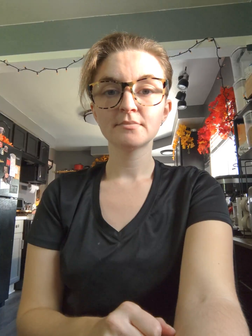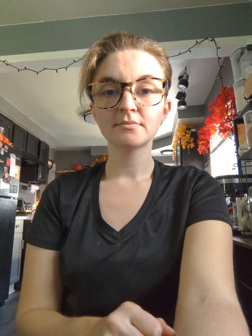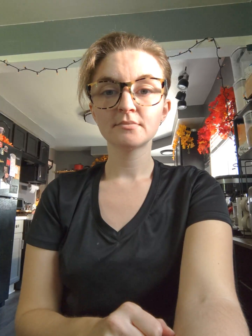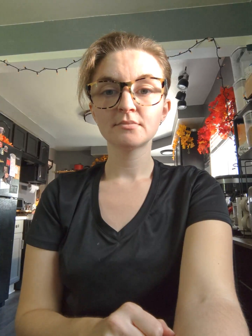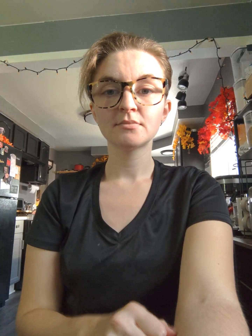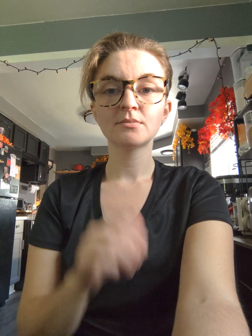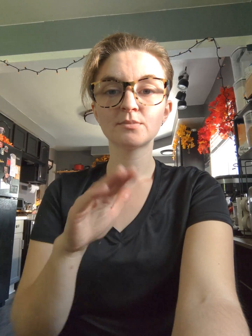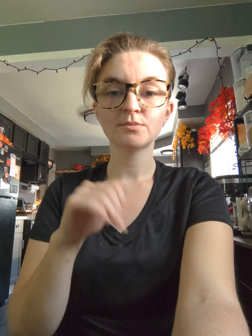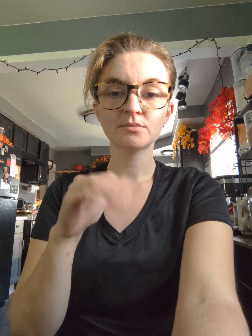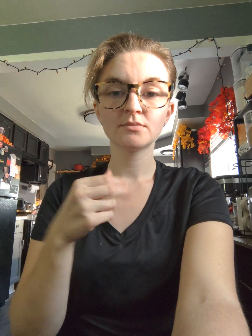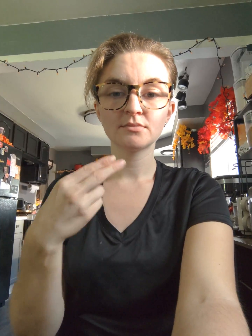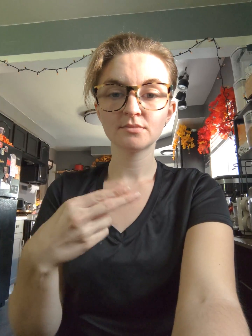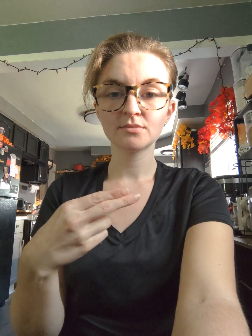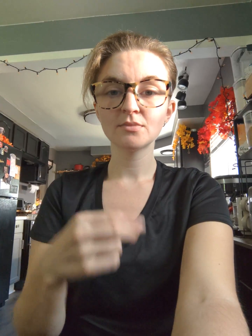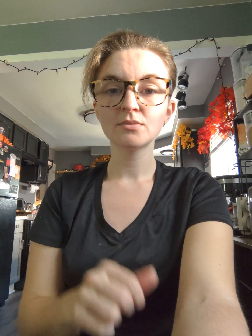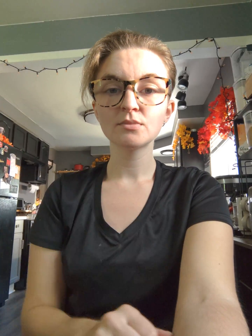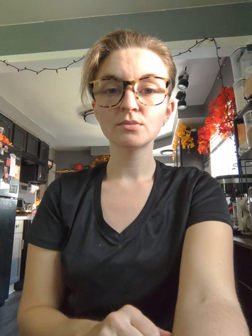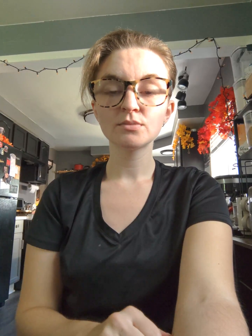pet's name